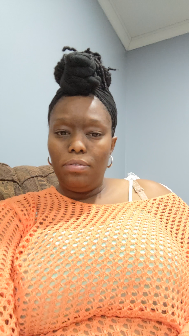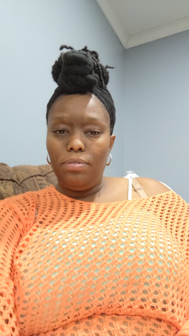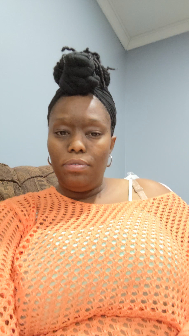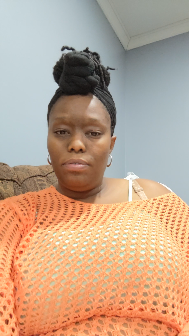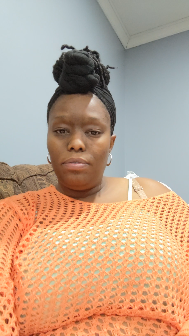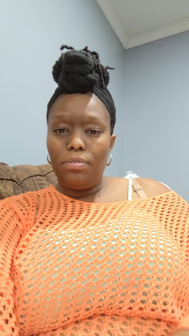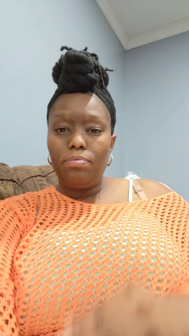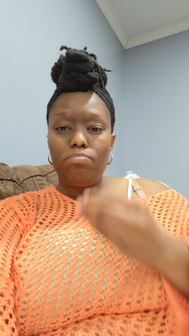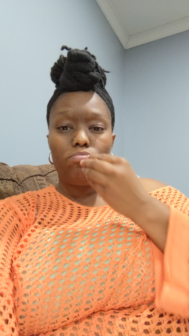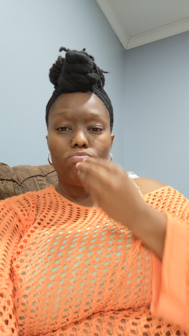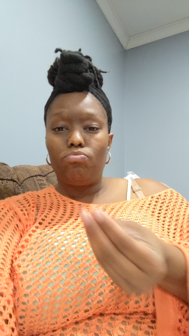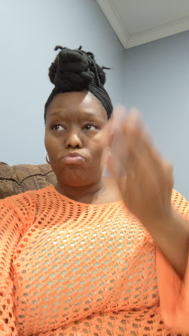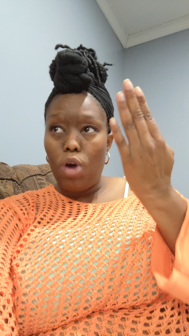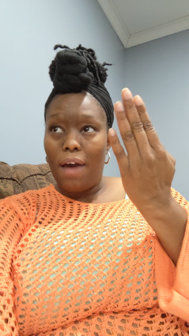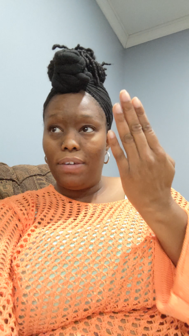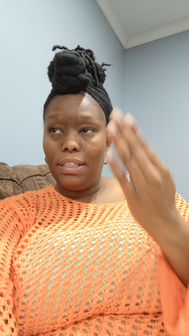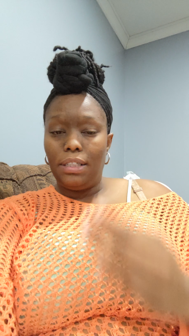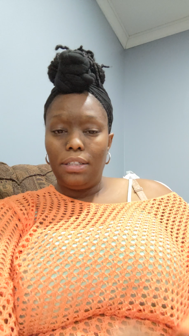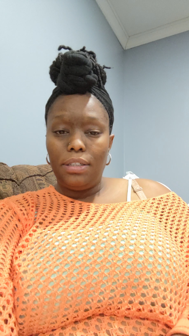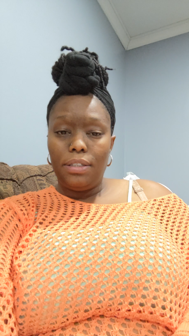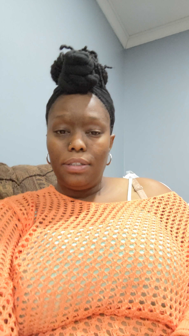breakfast